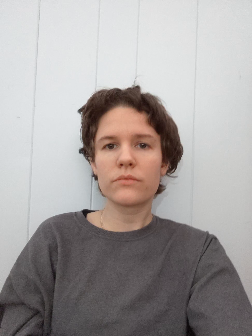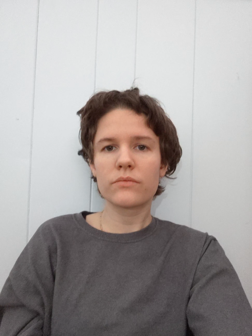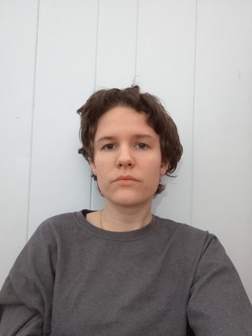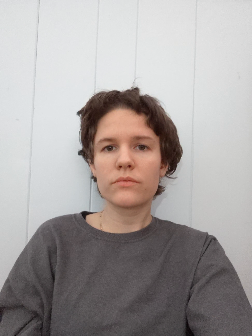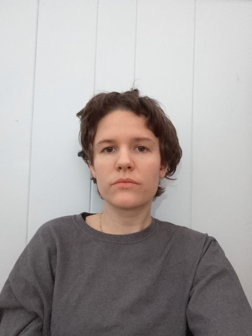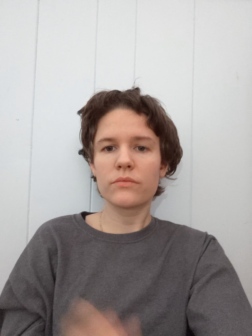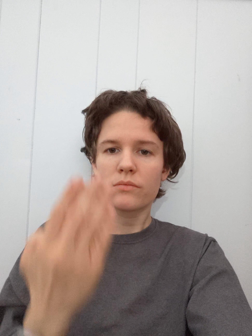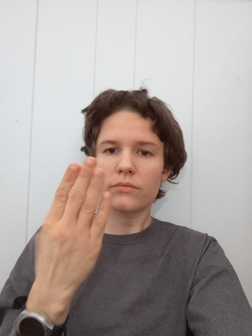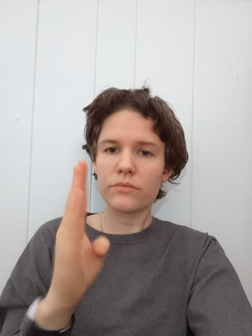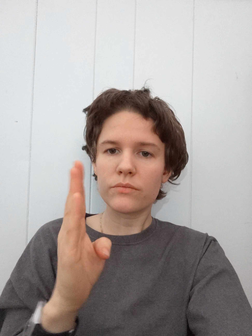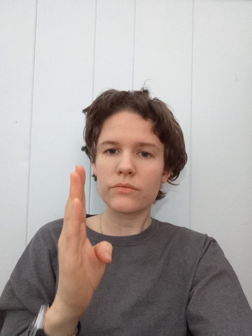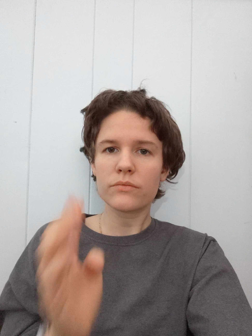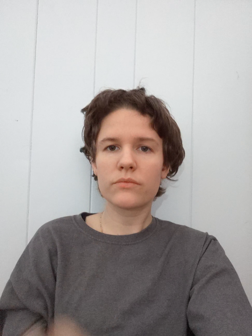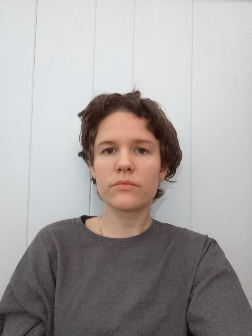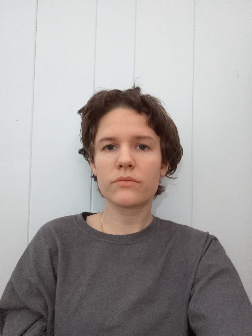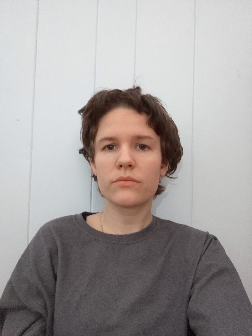blue